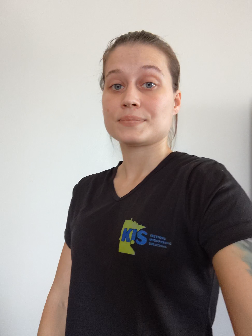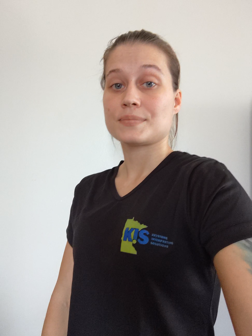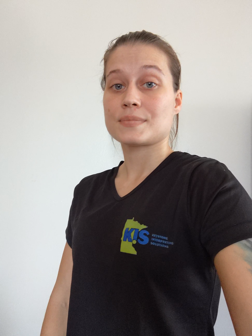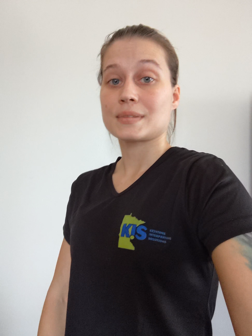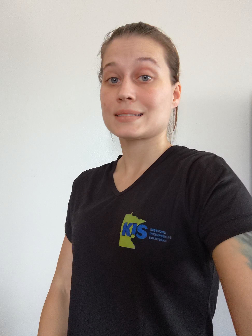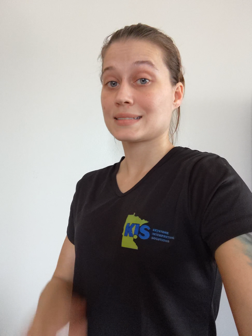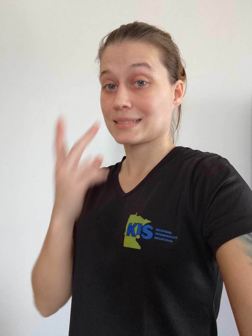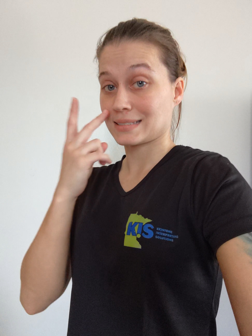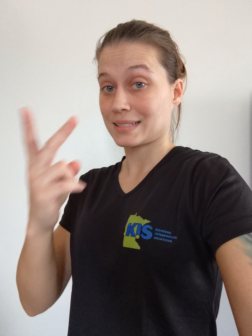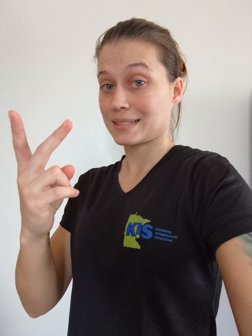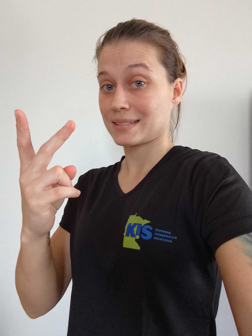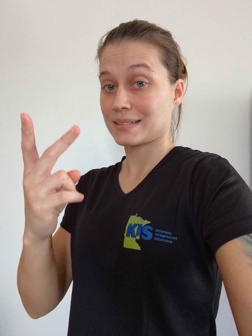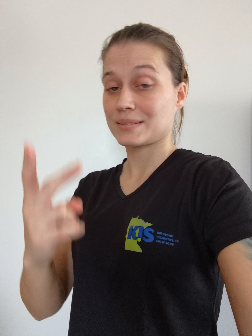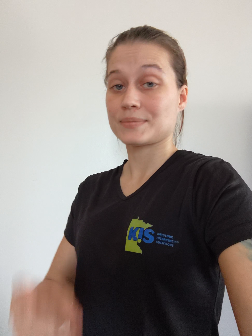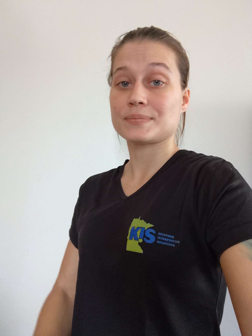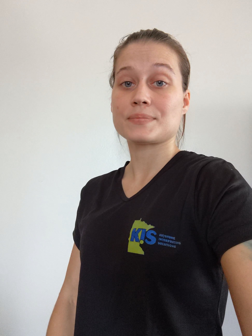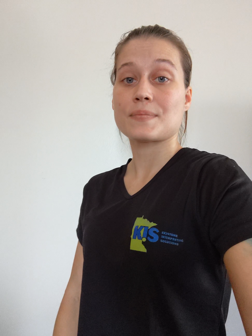see